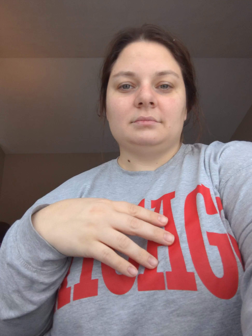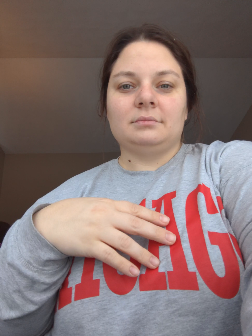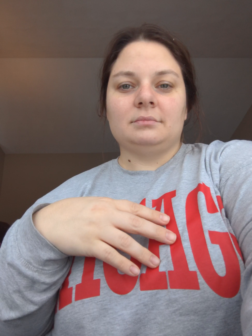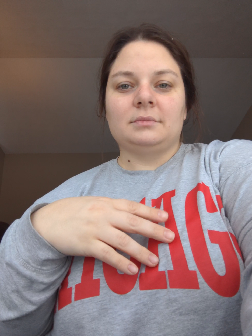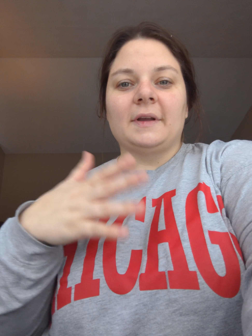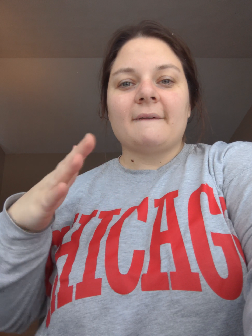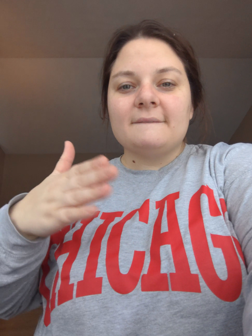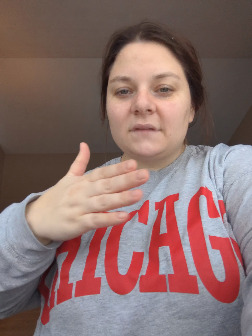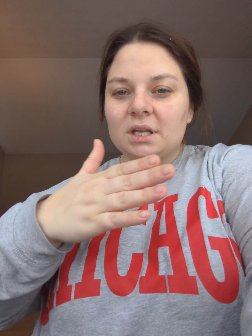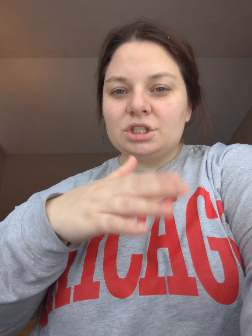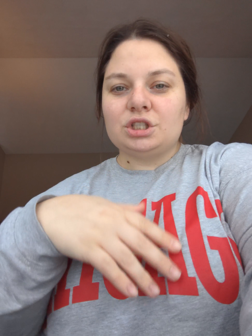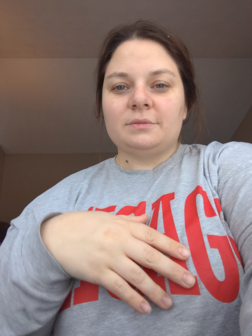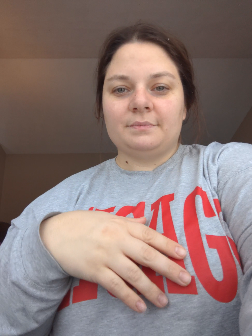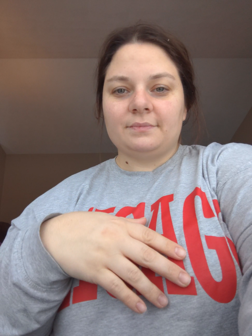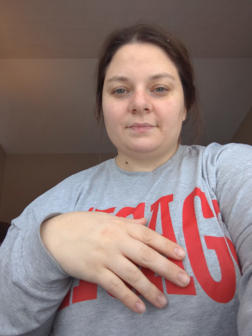fish